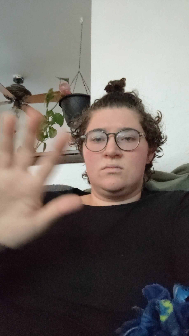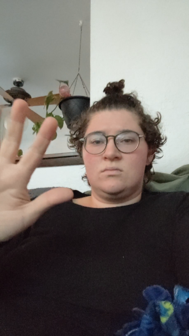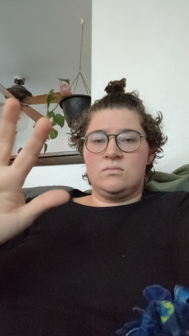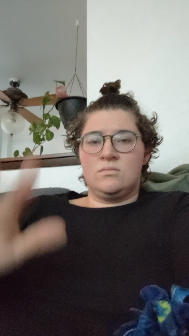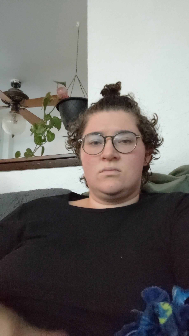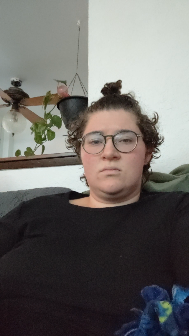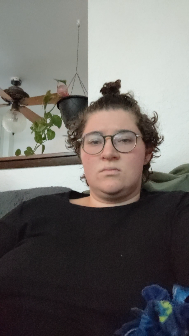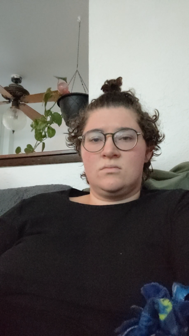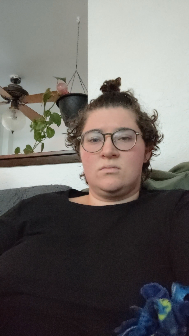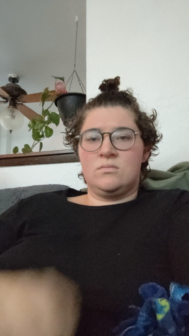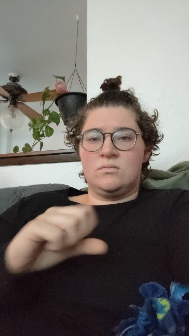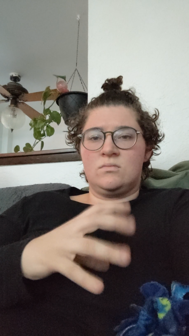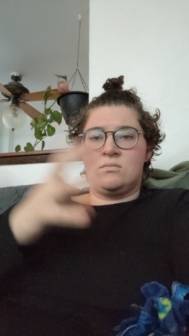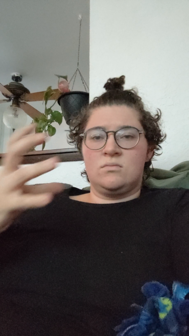a lot